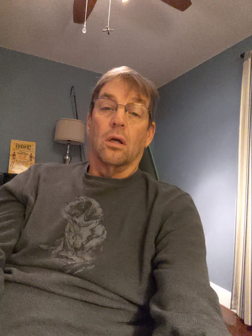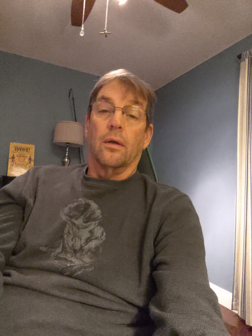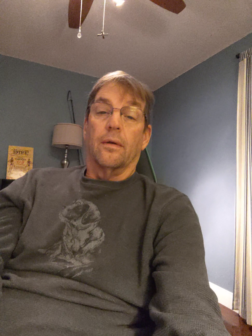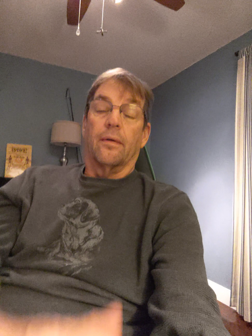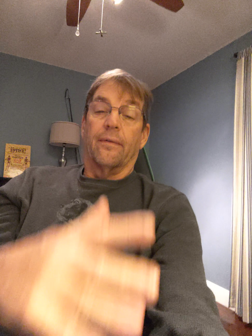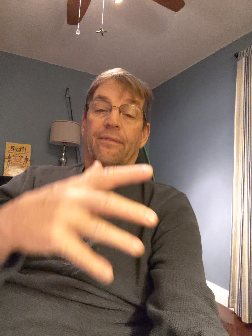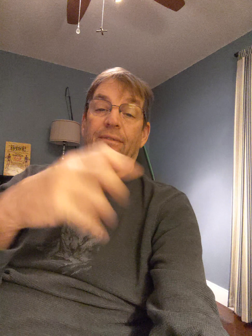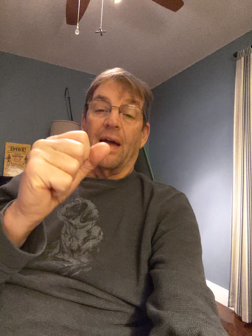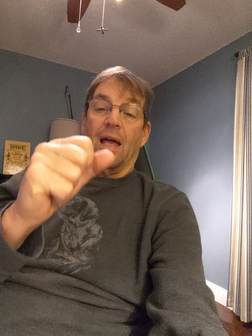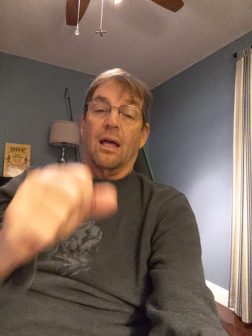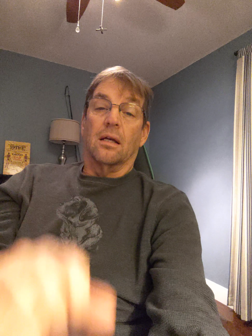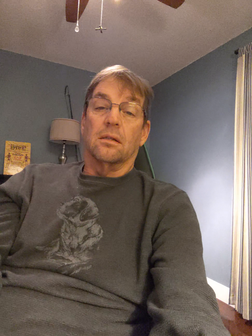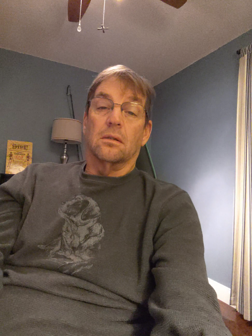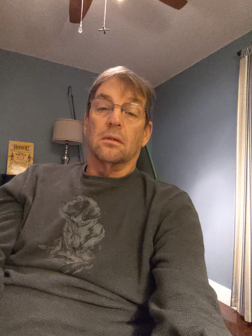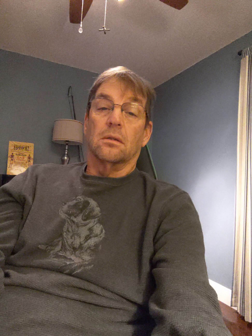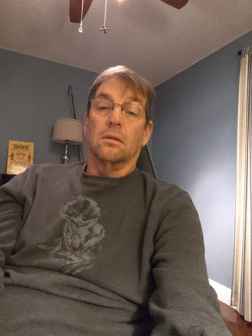fast